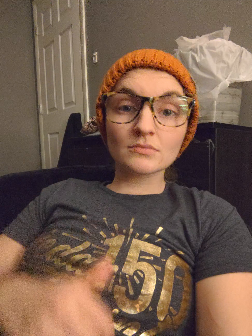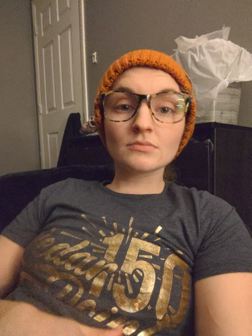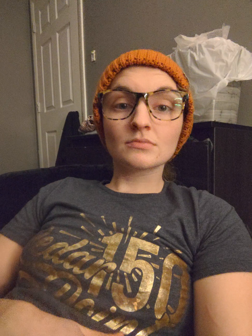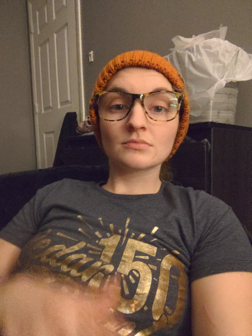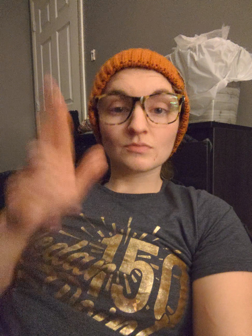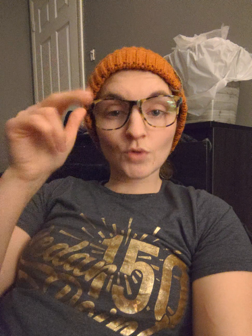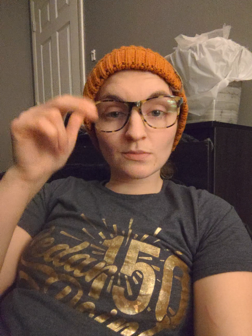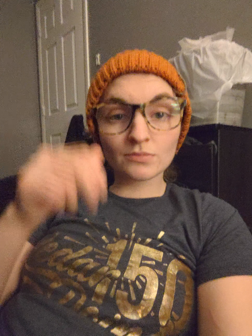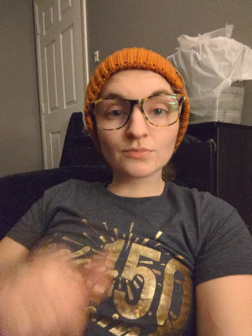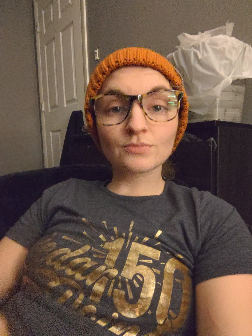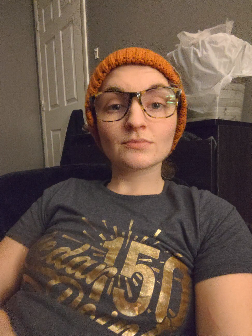horse